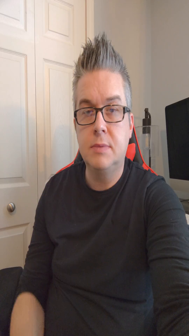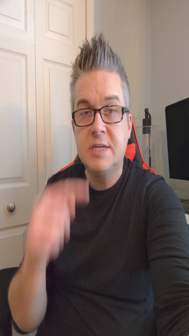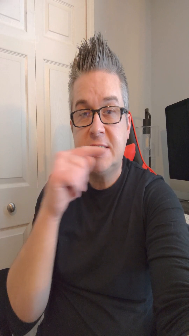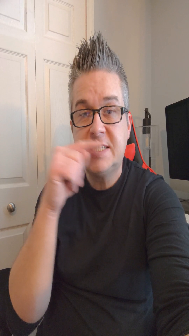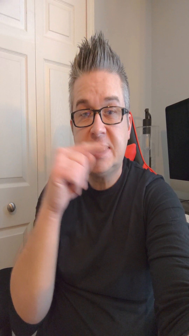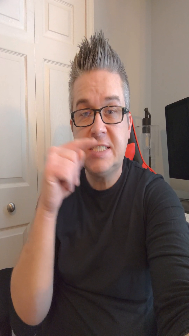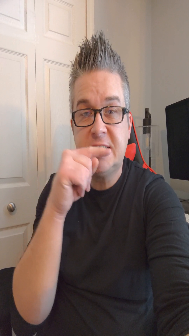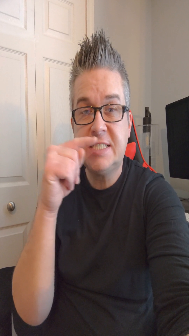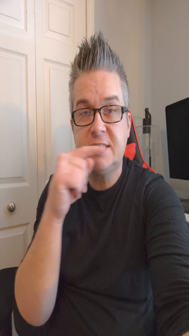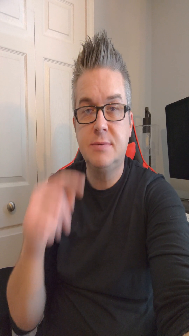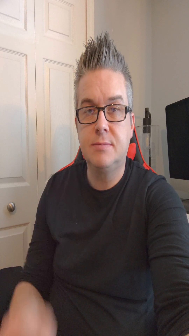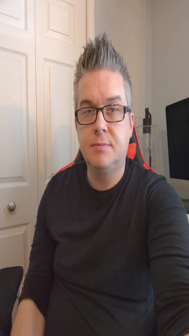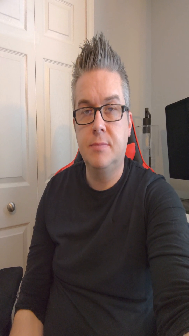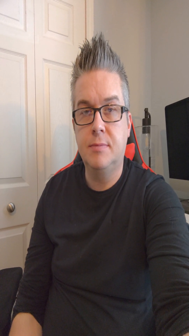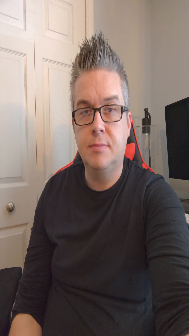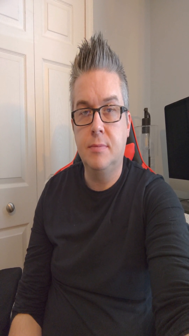toothbrush